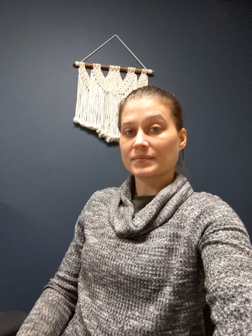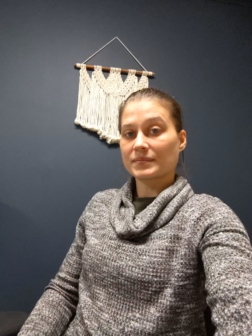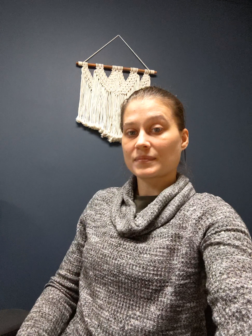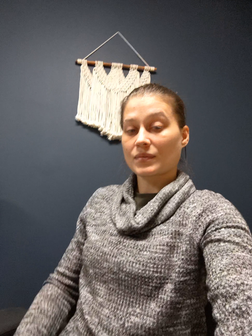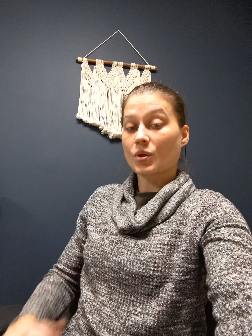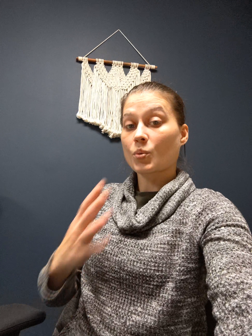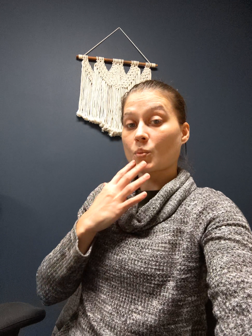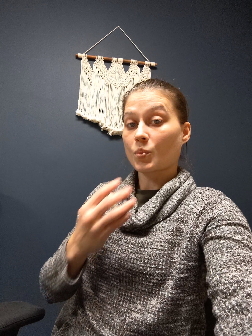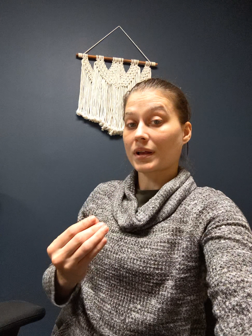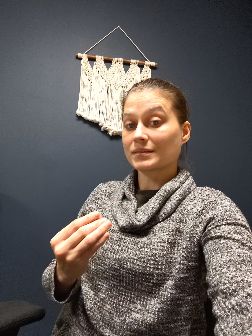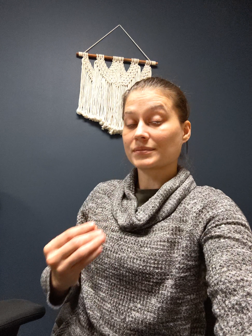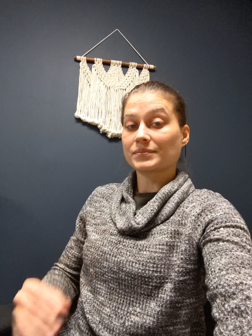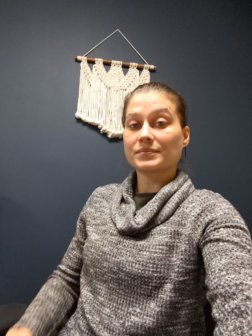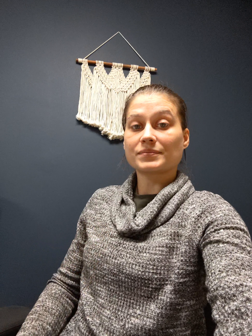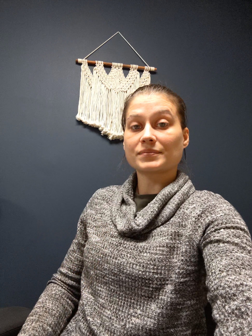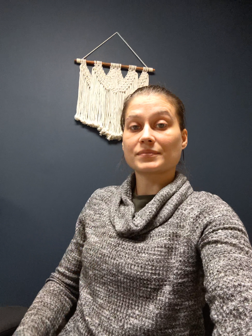wet